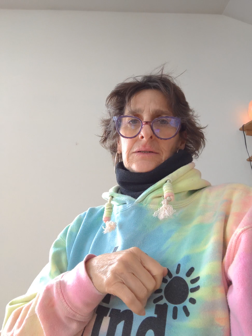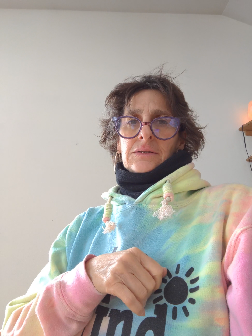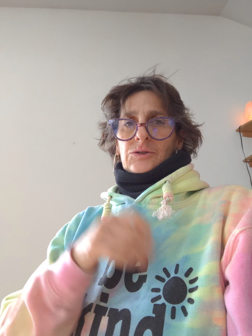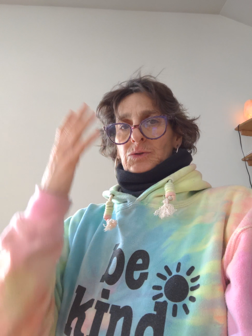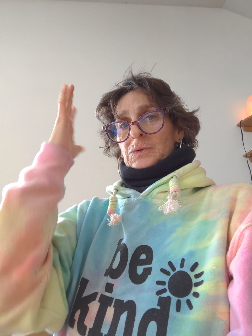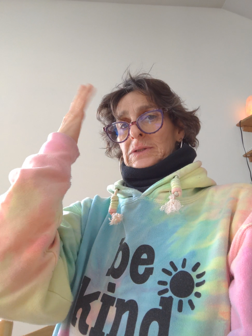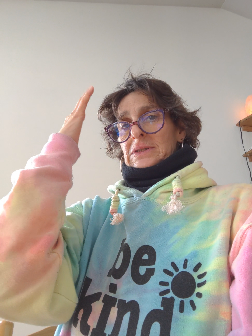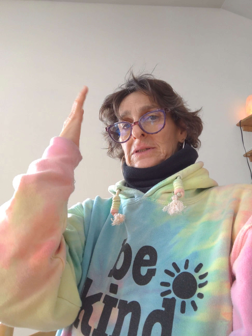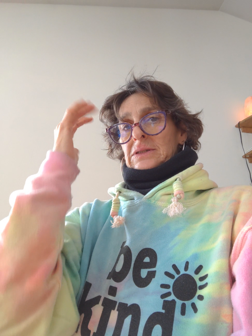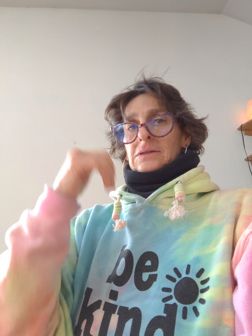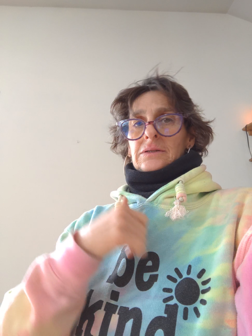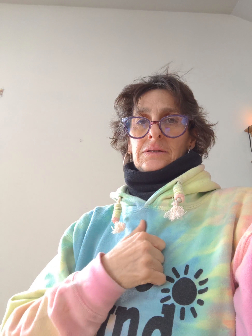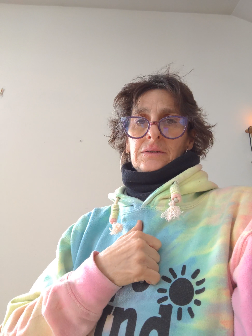tree